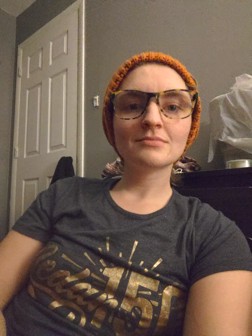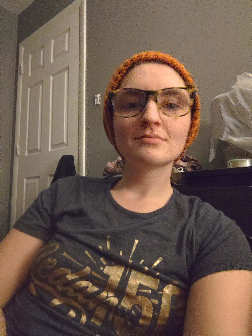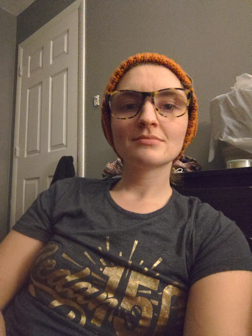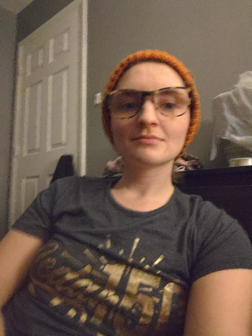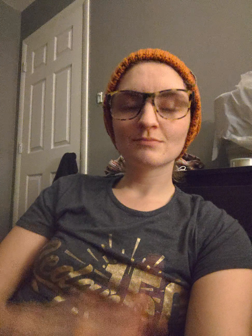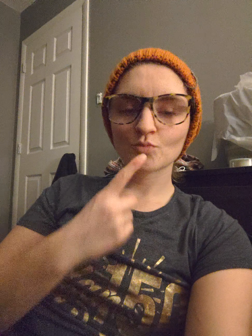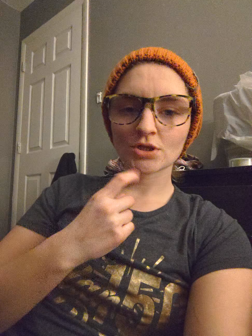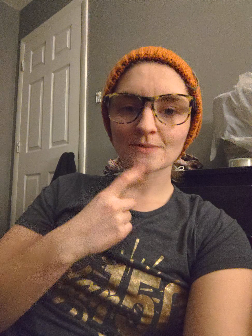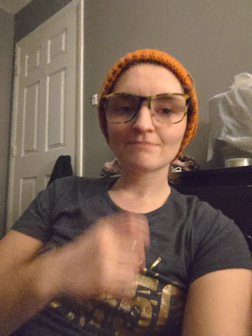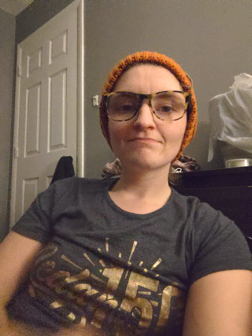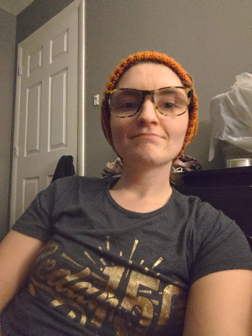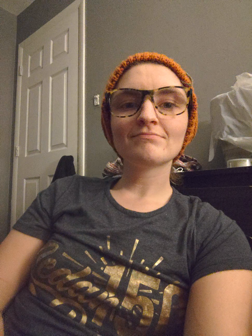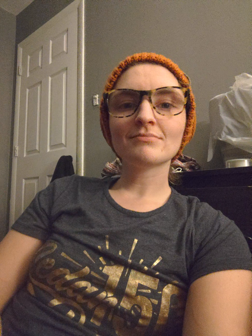red